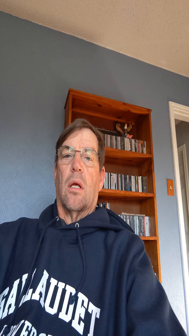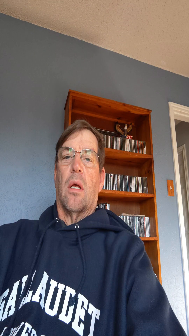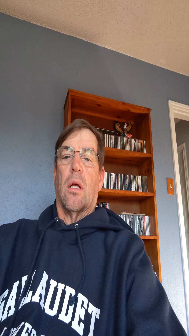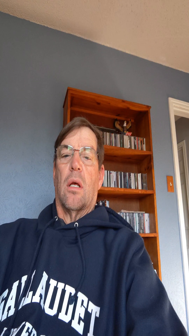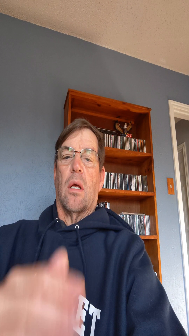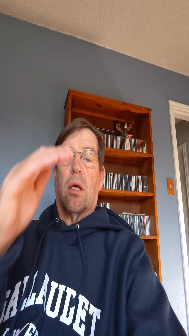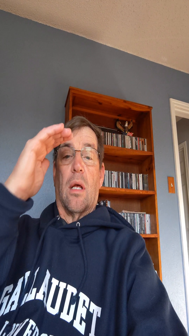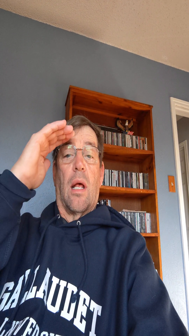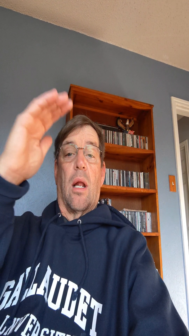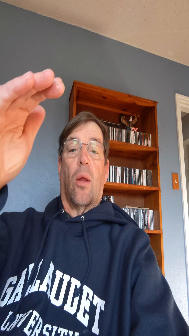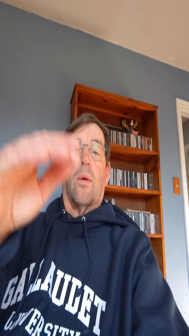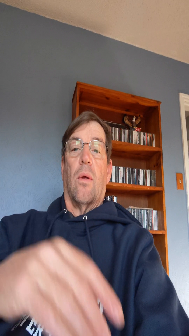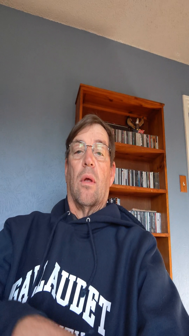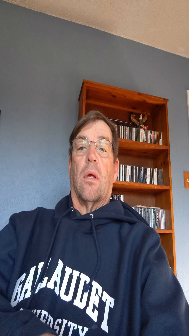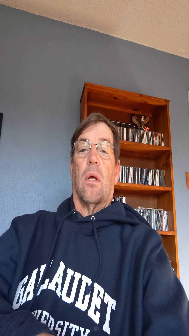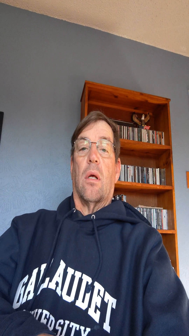hello